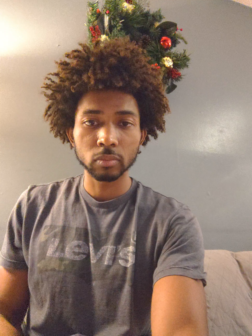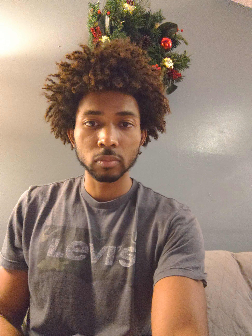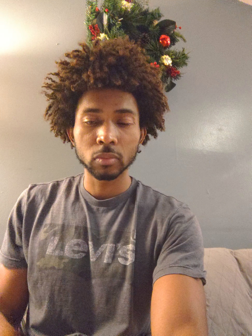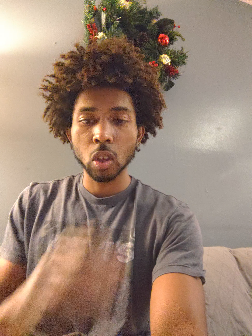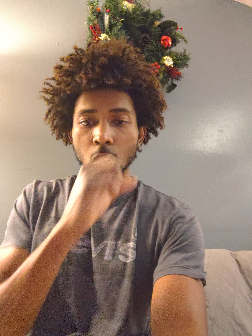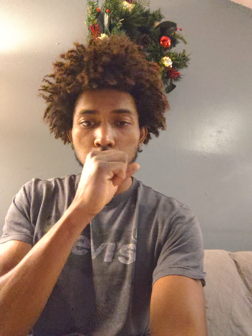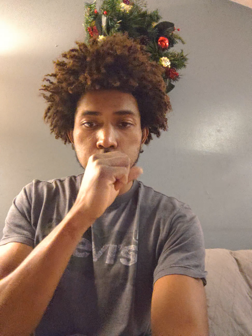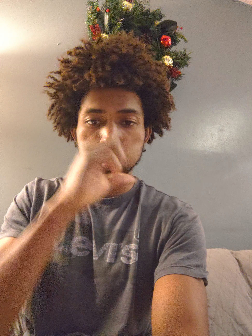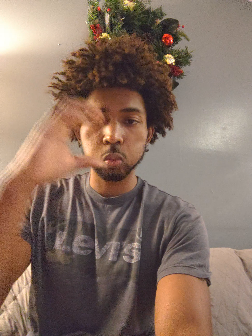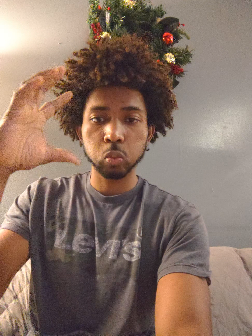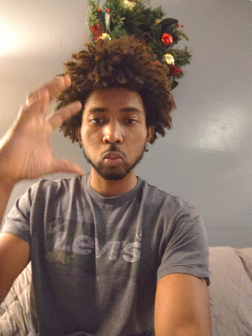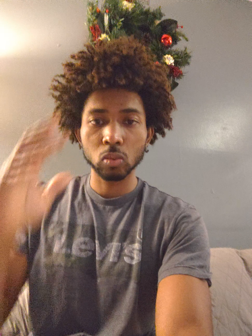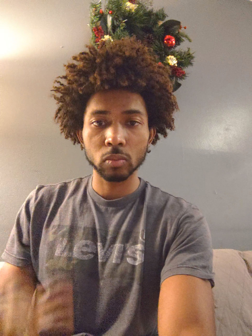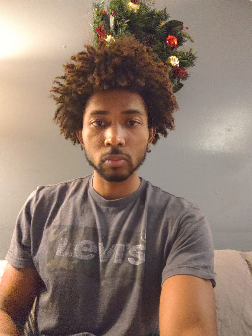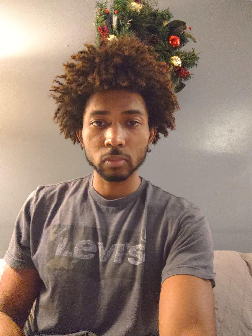balloon